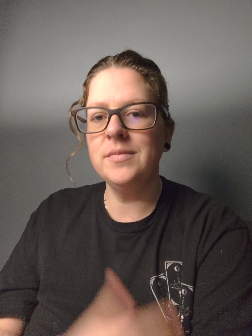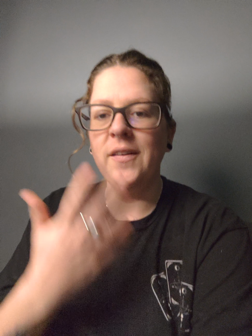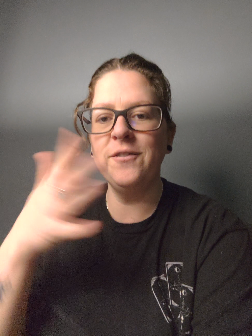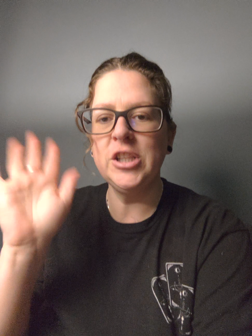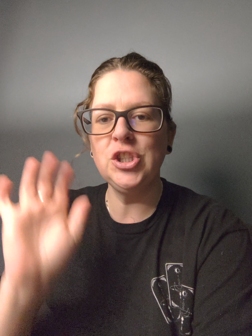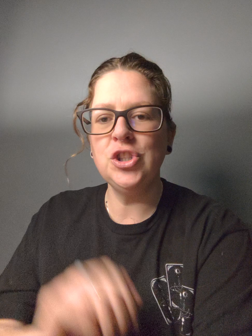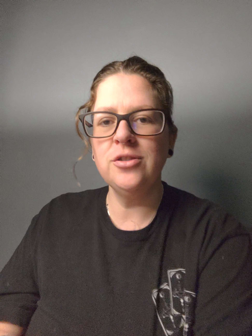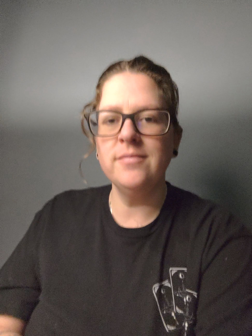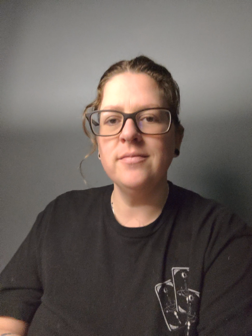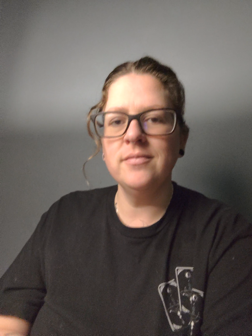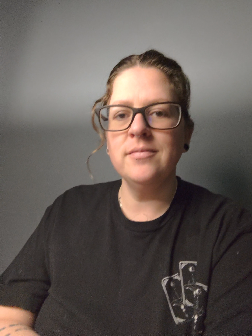finish